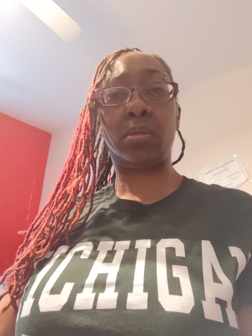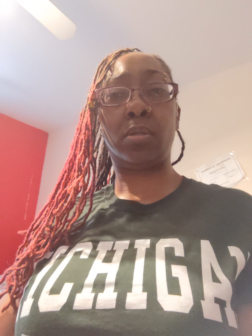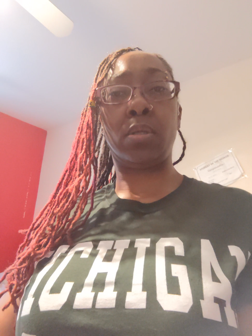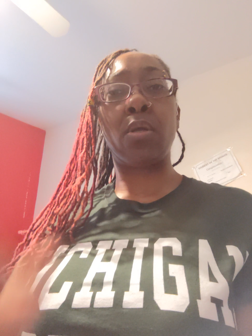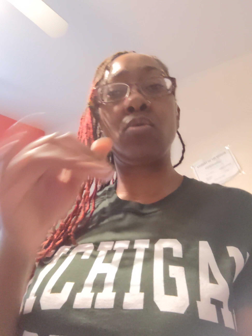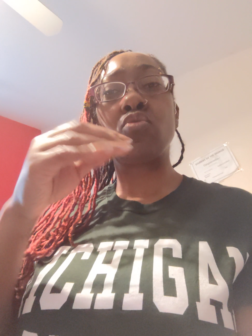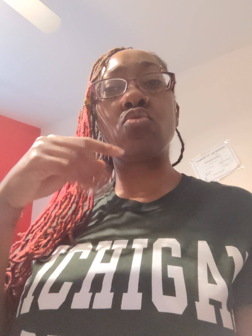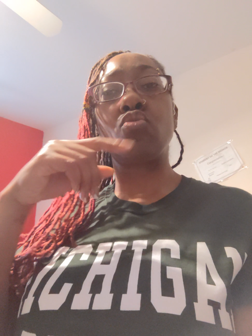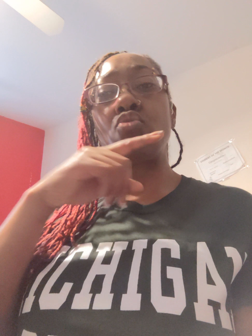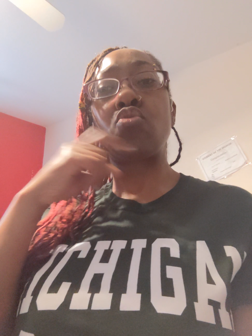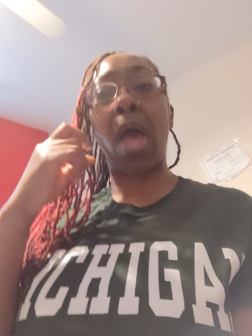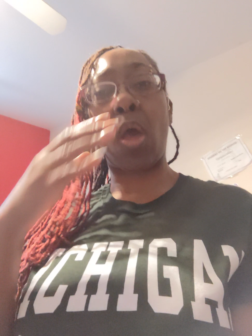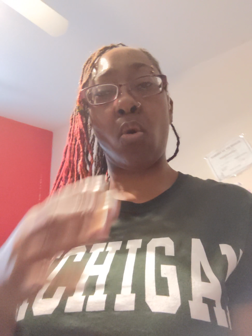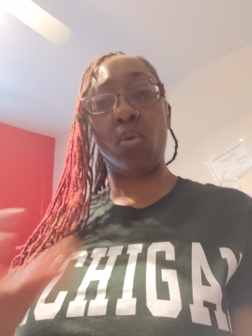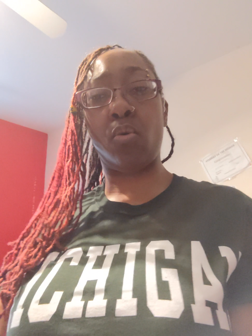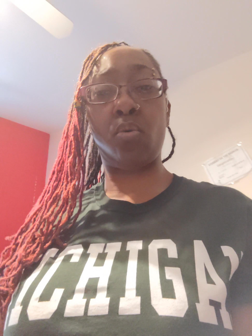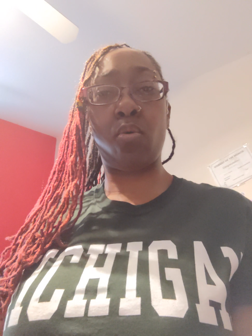dryer